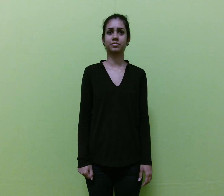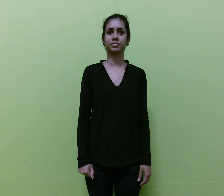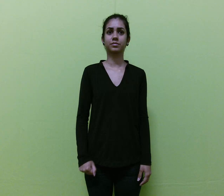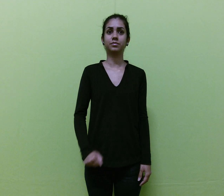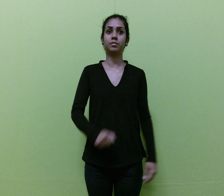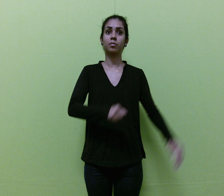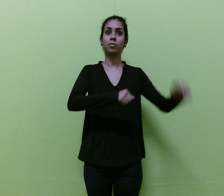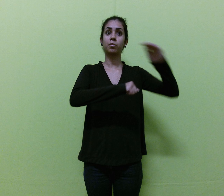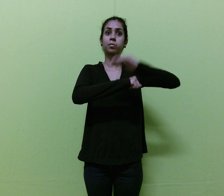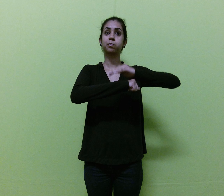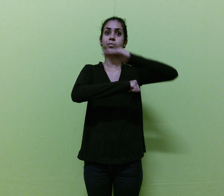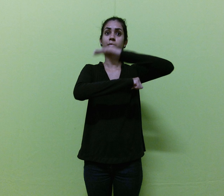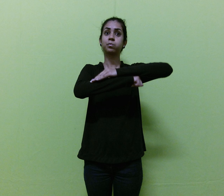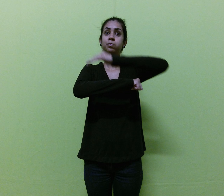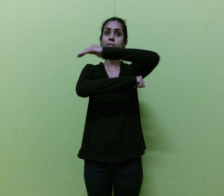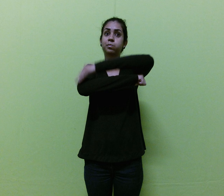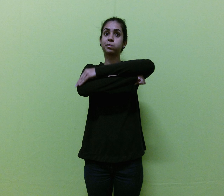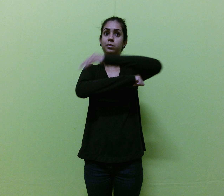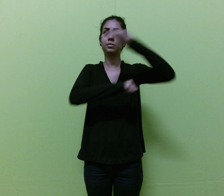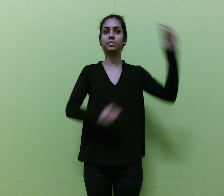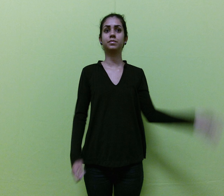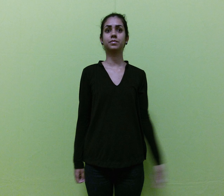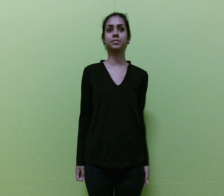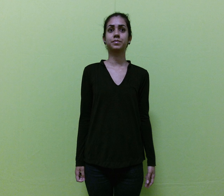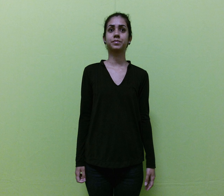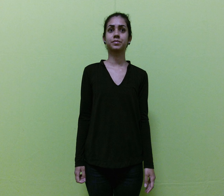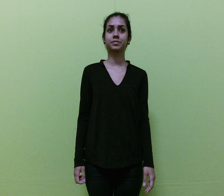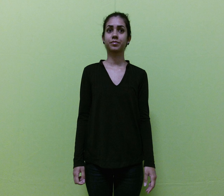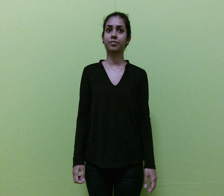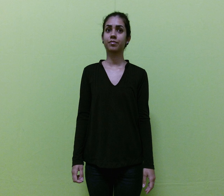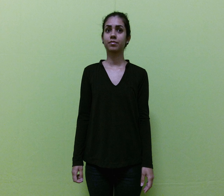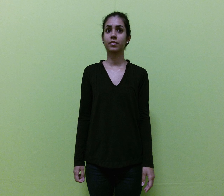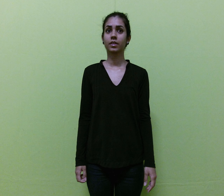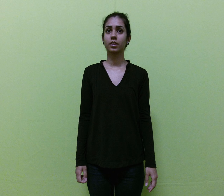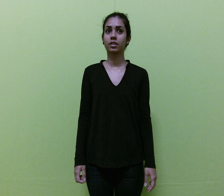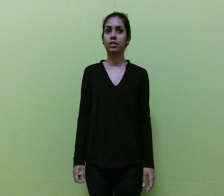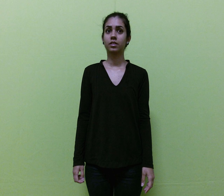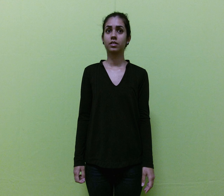sapo